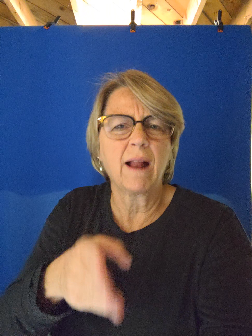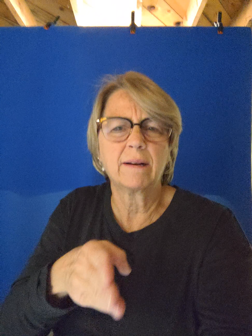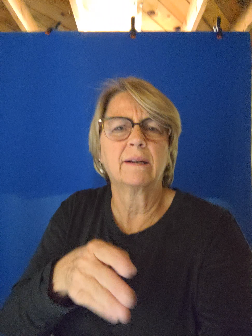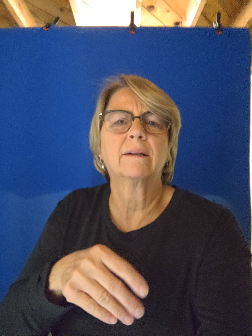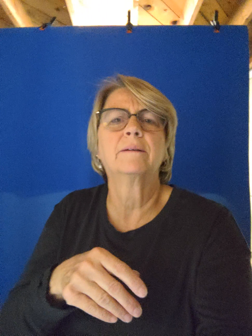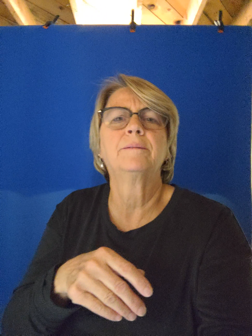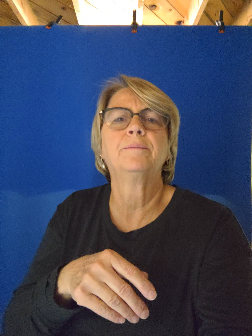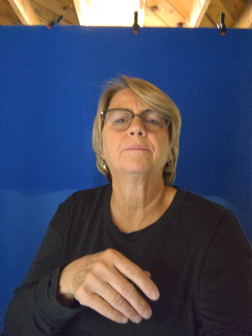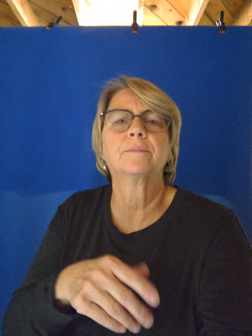cut